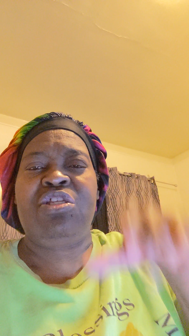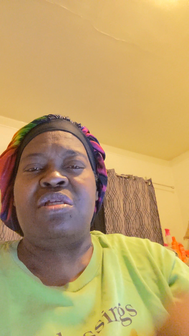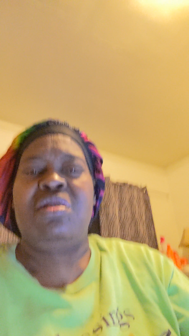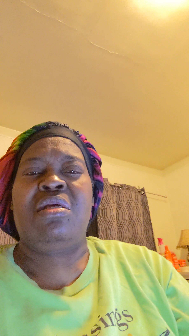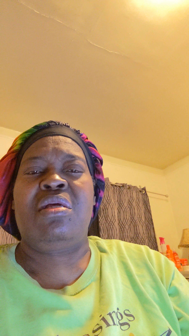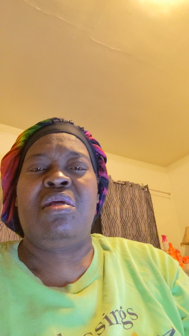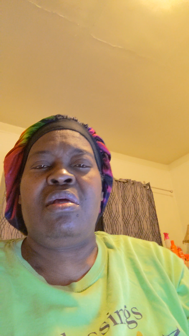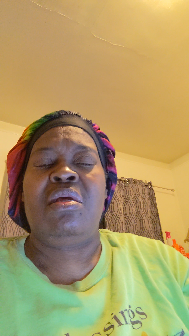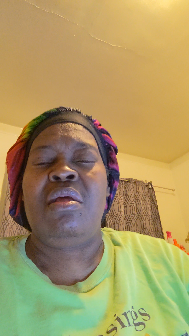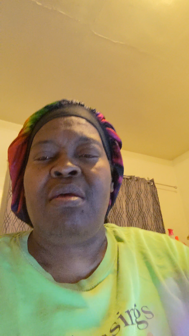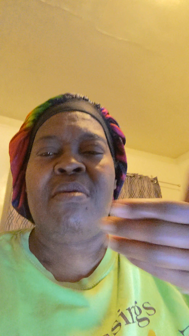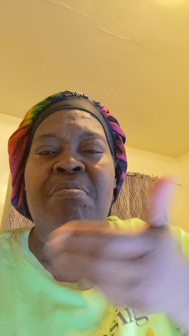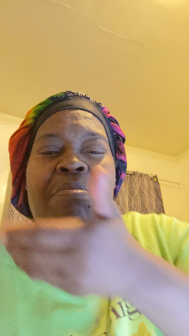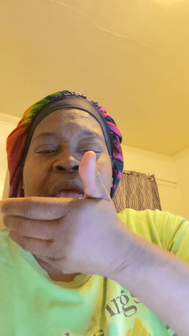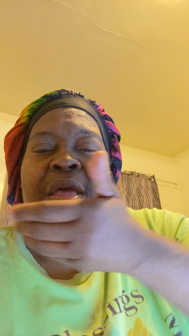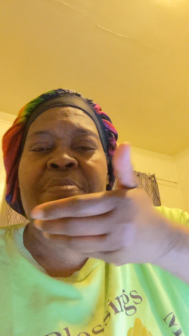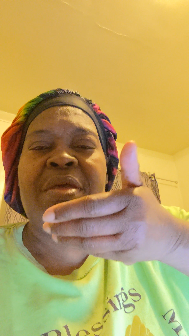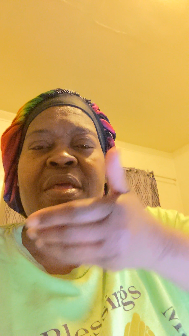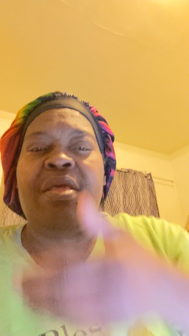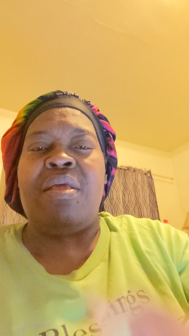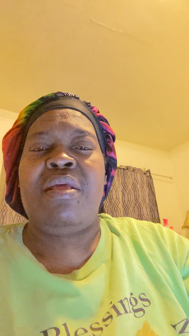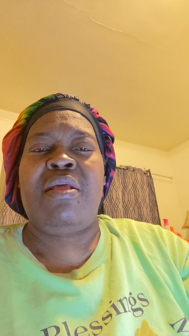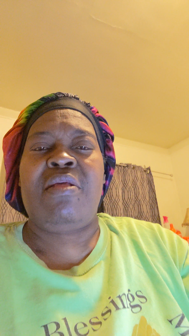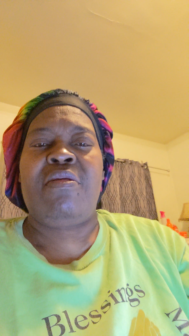baby